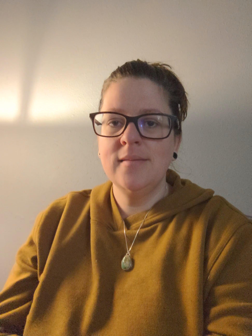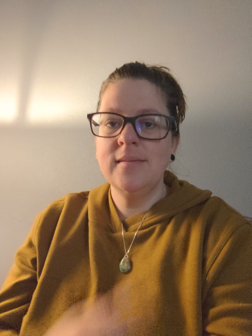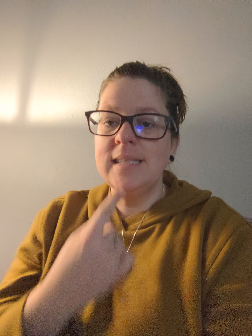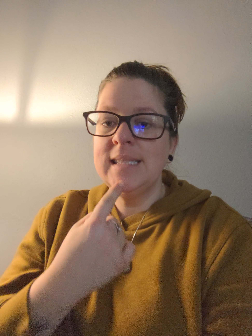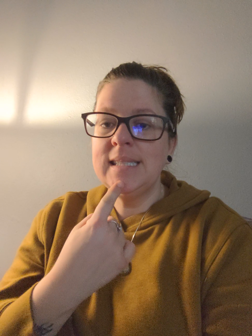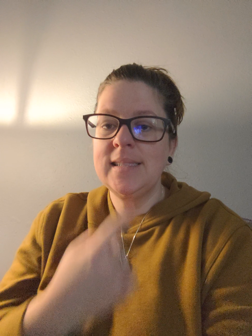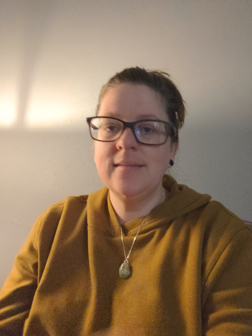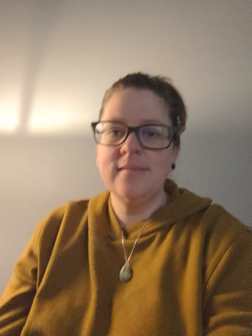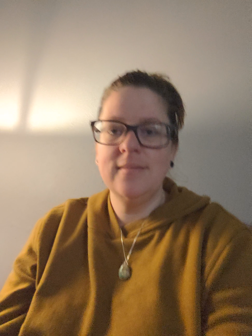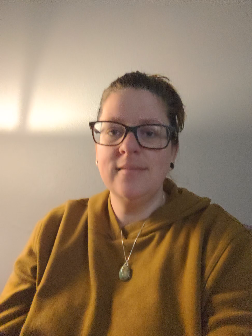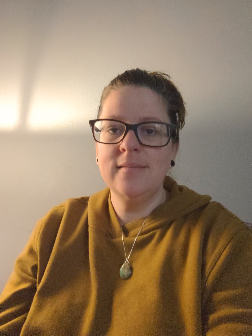say